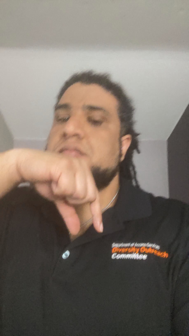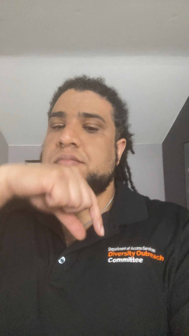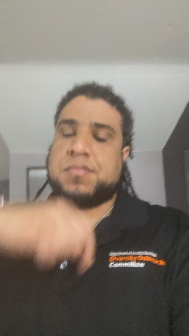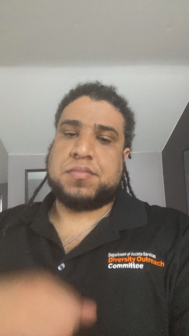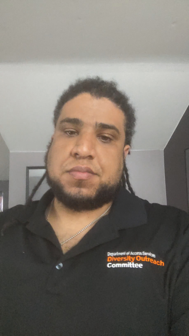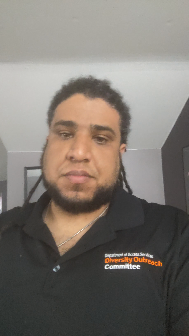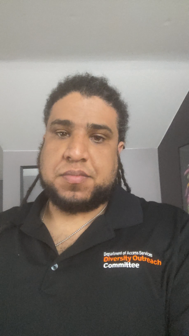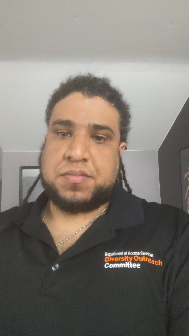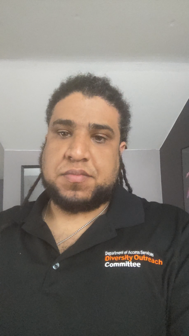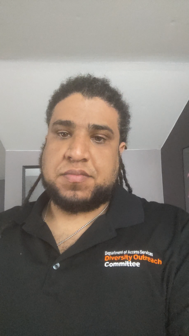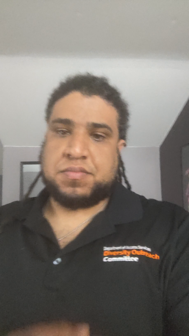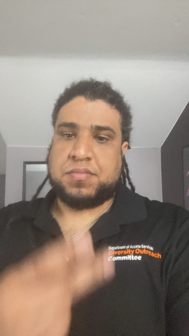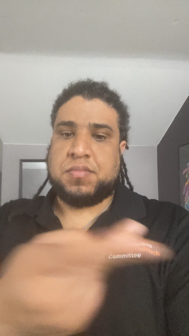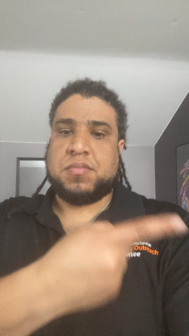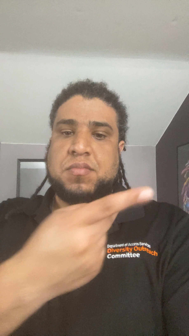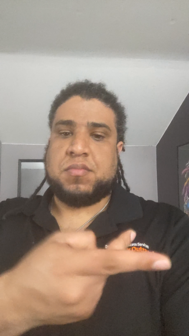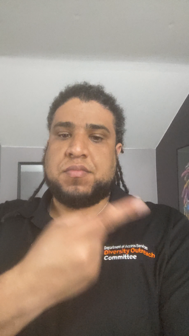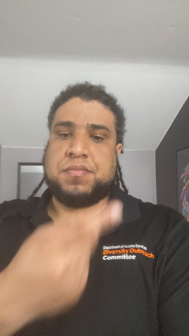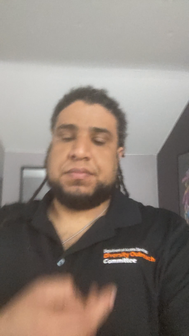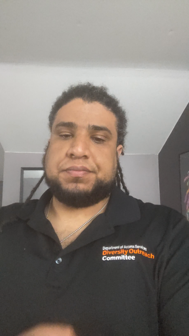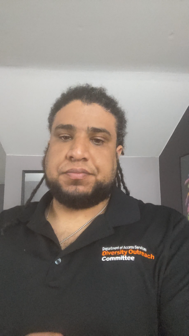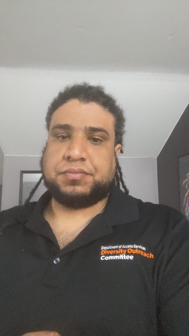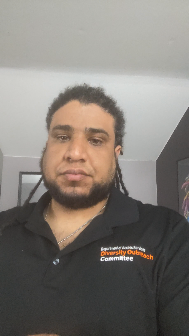sheep